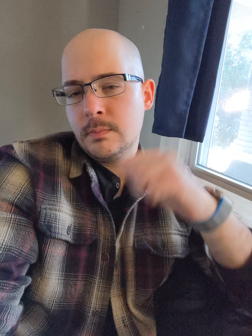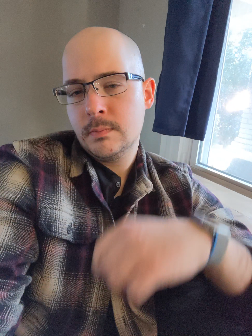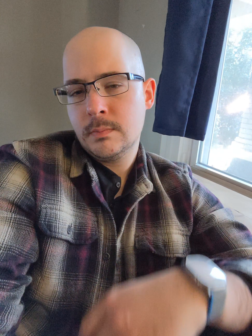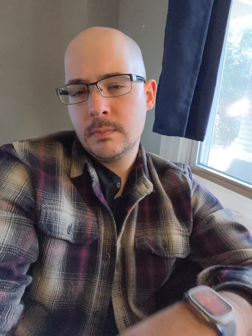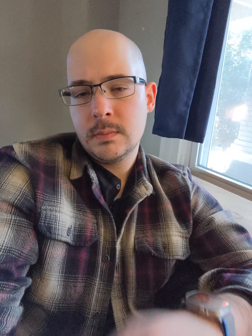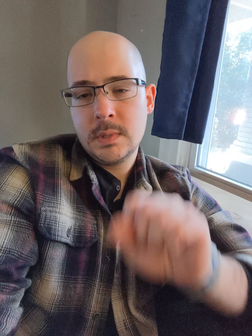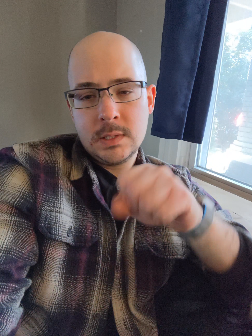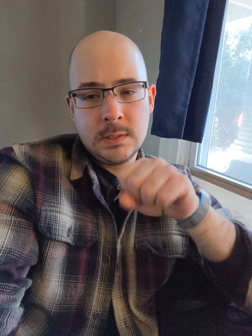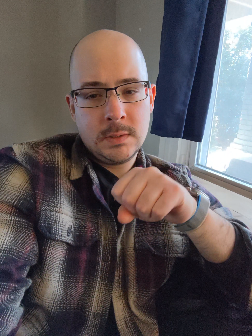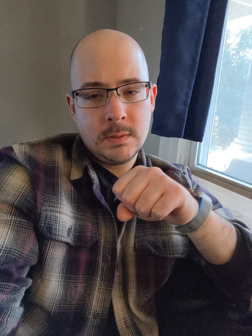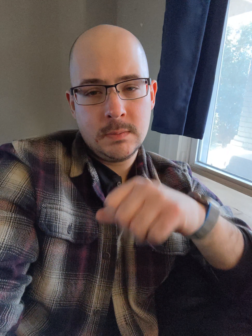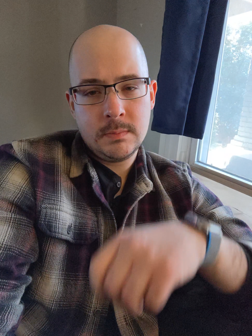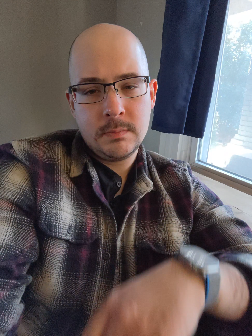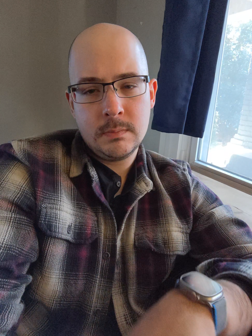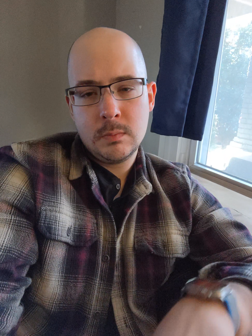yes